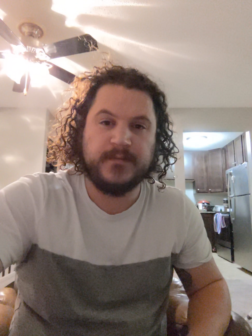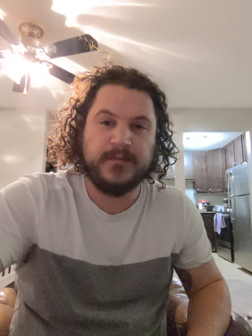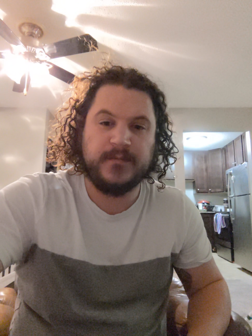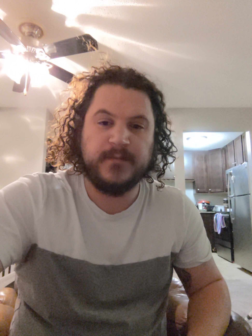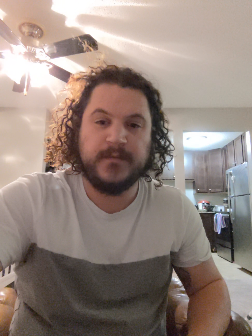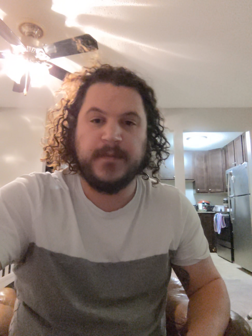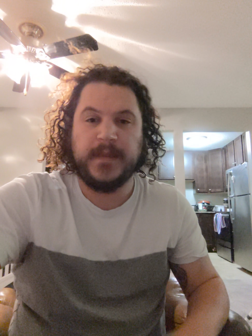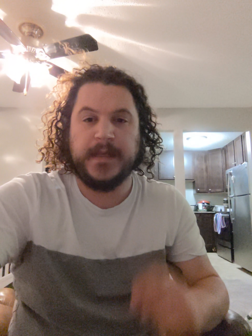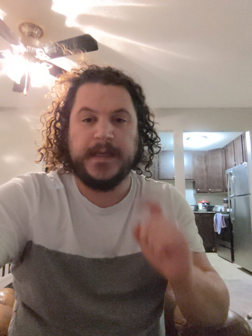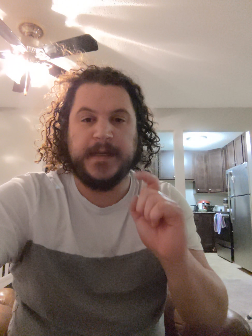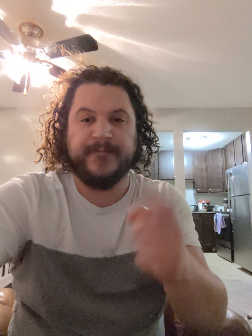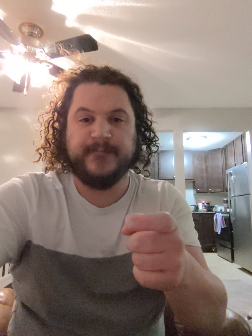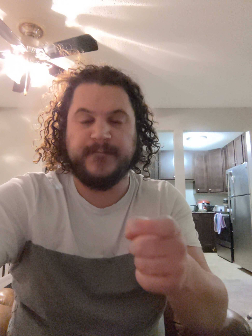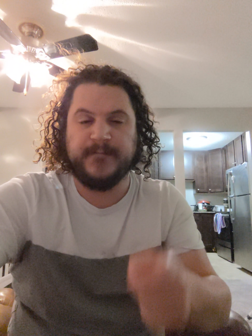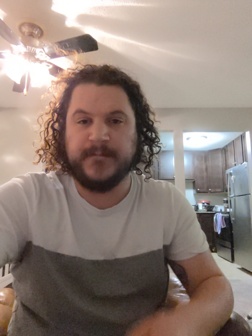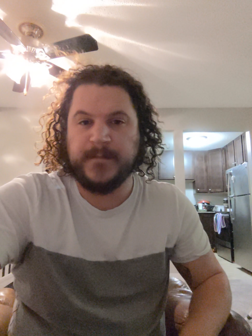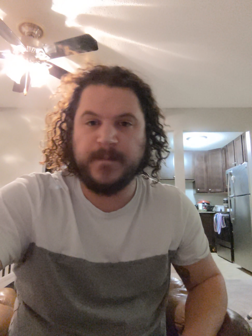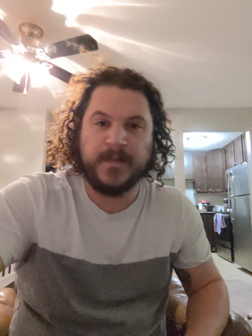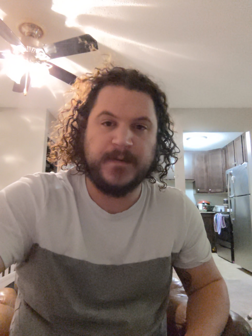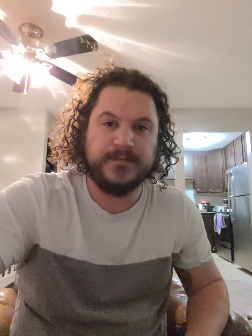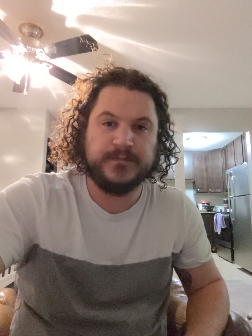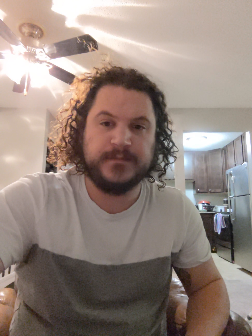gift